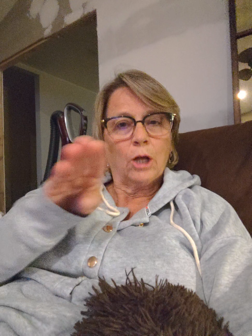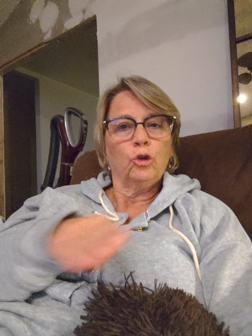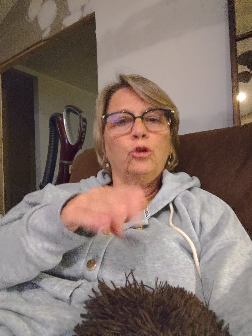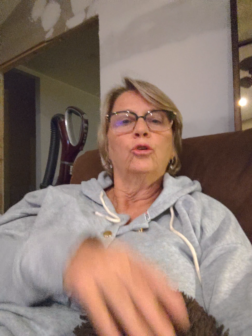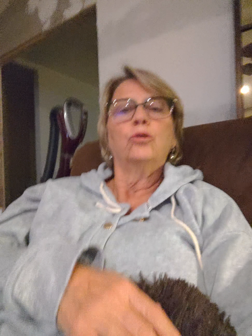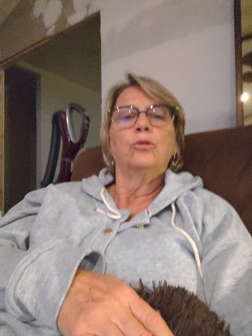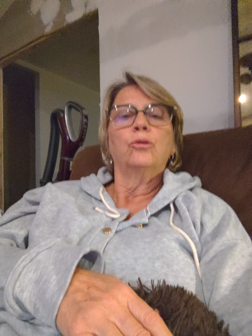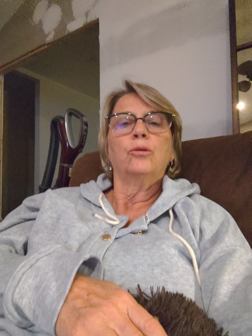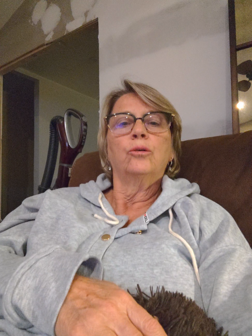dryer